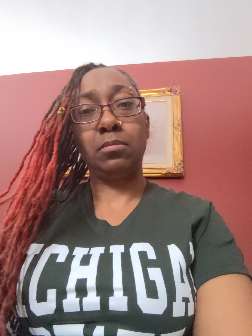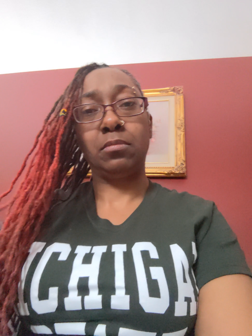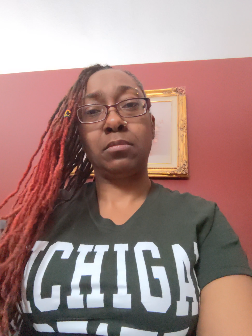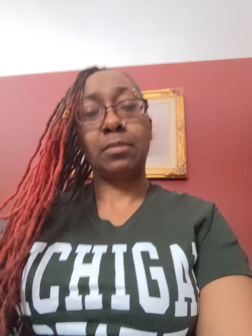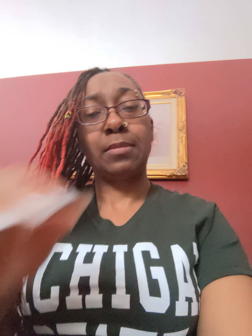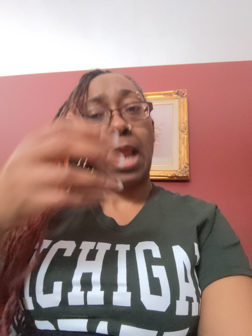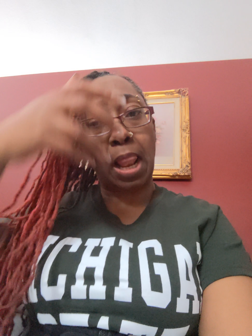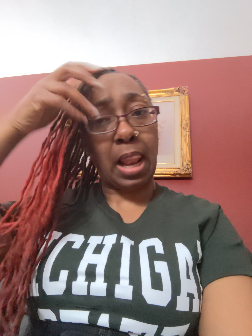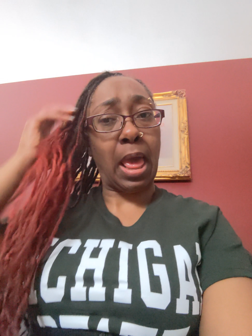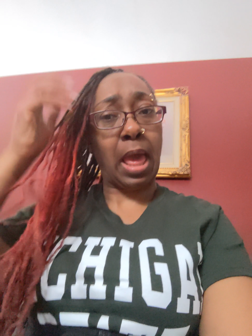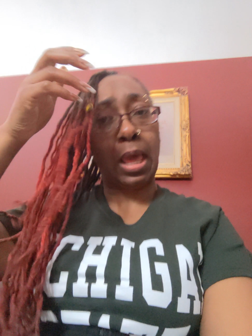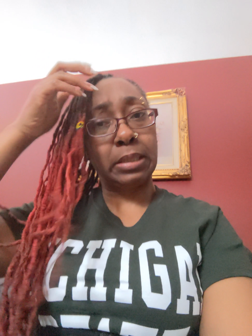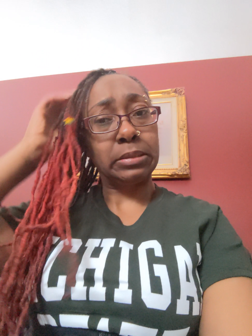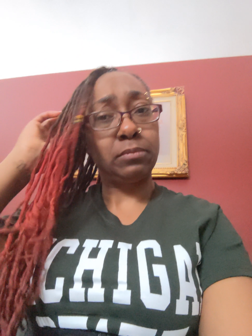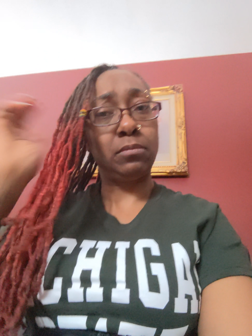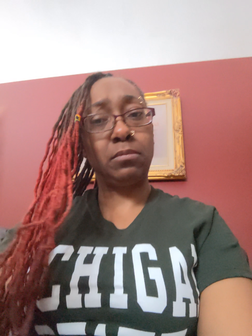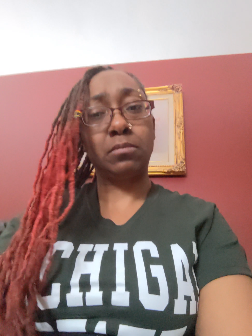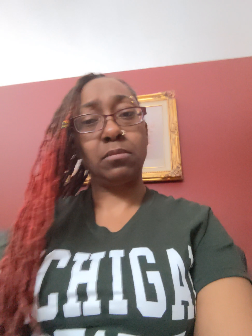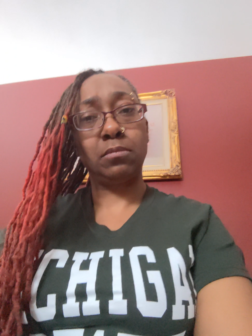lion